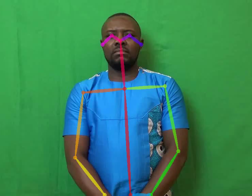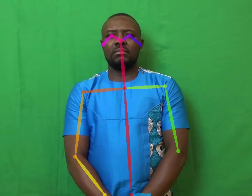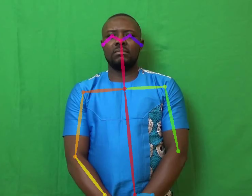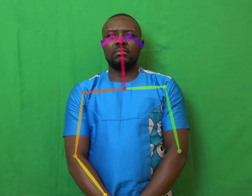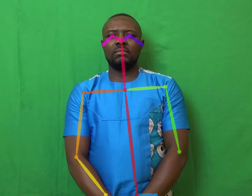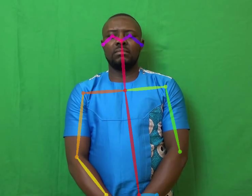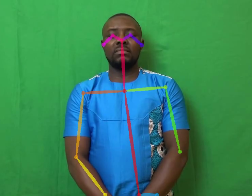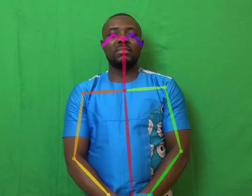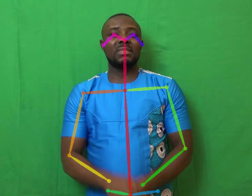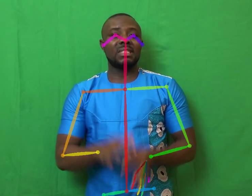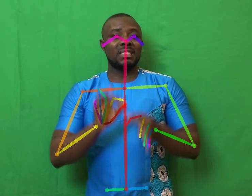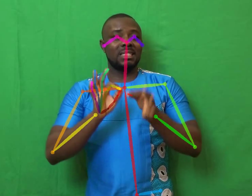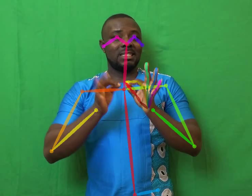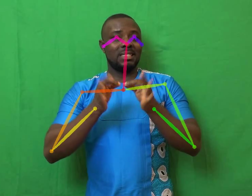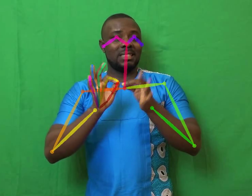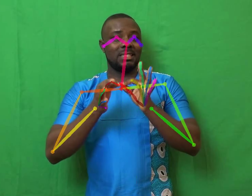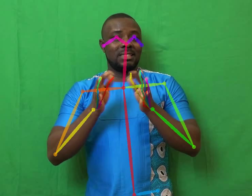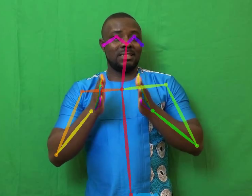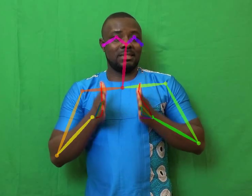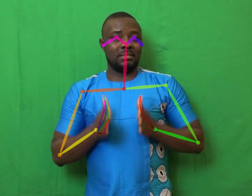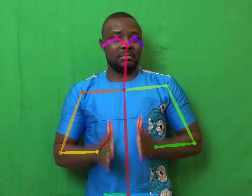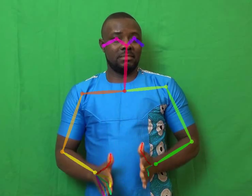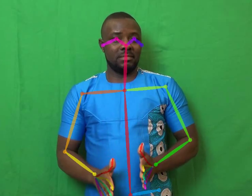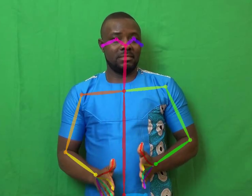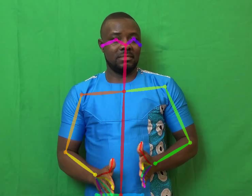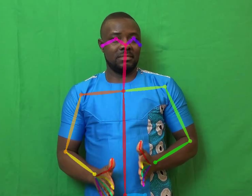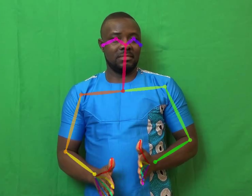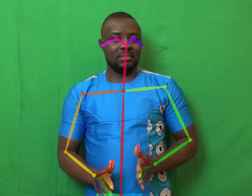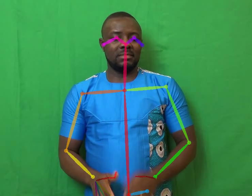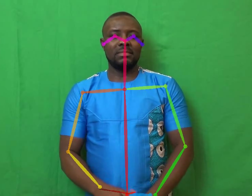interpreter